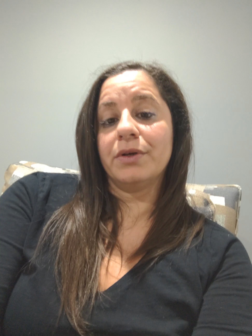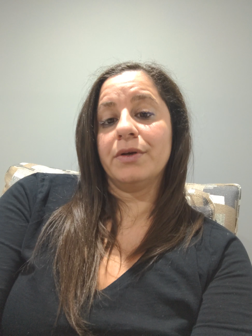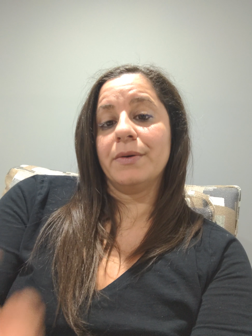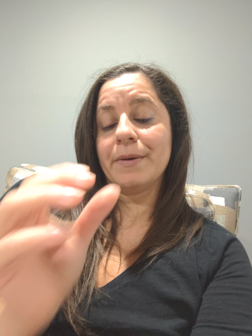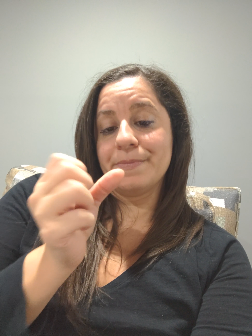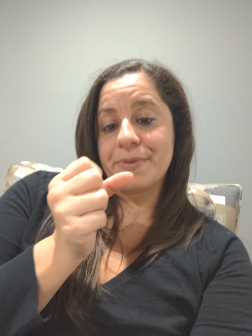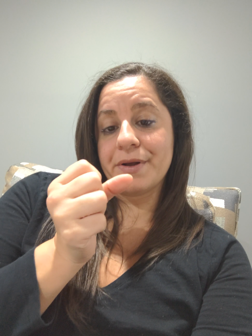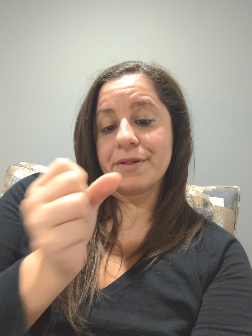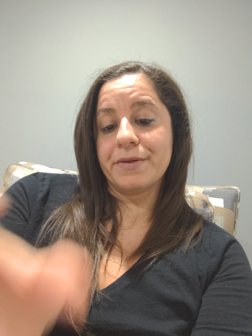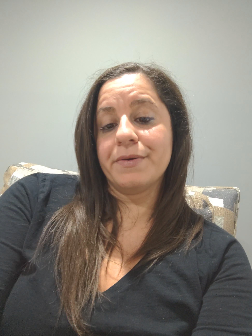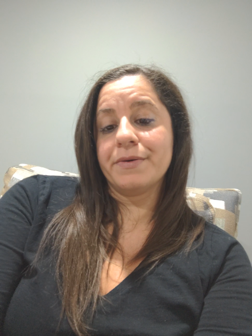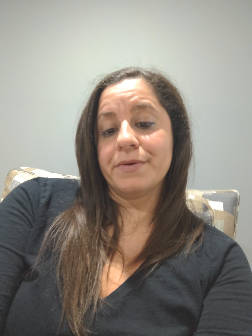milk